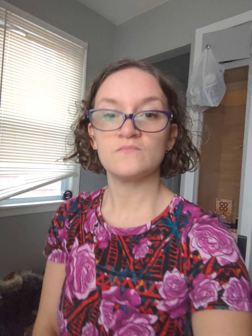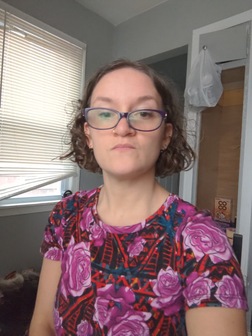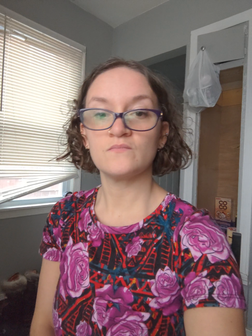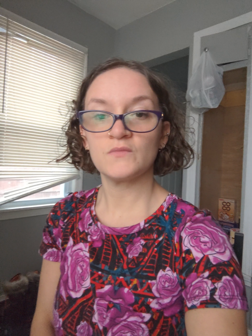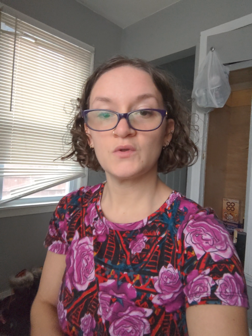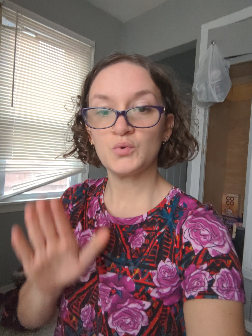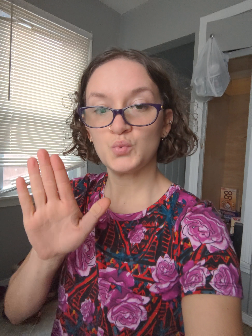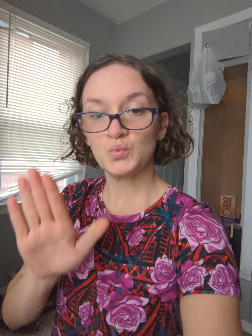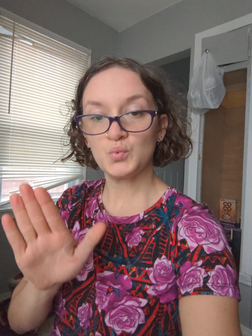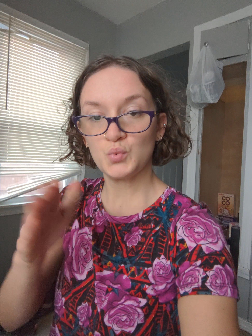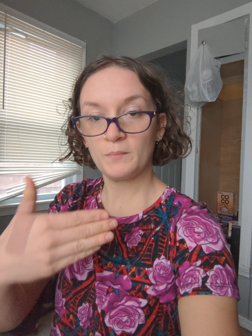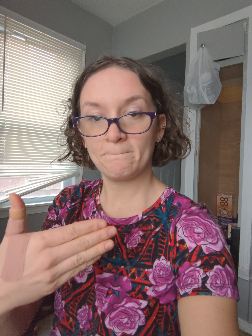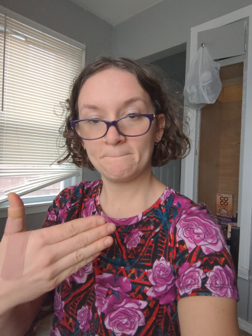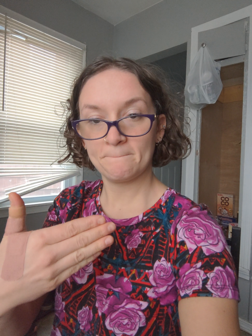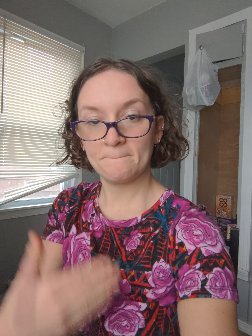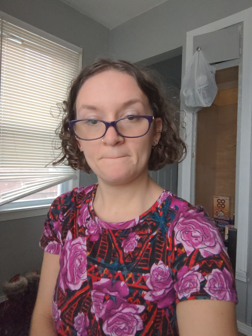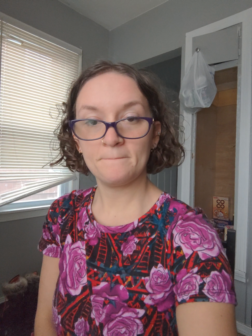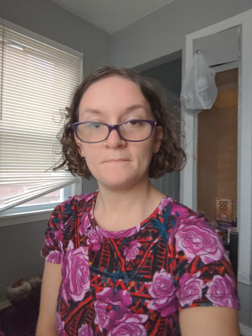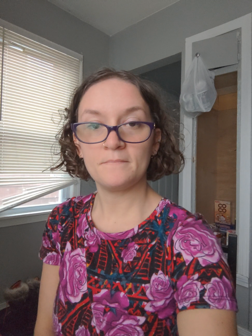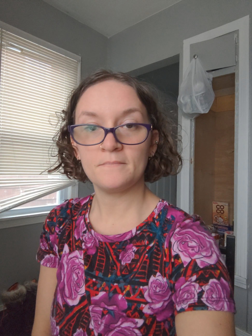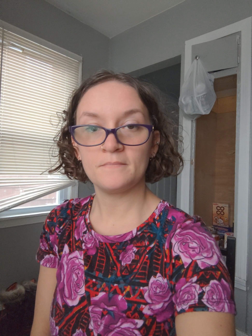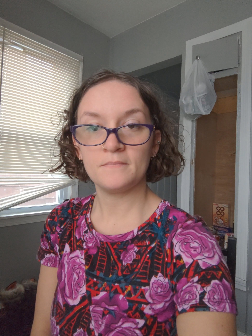room